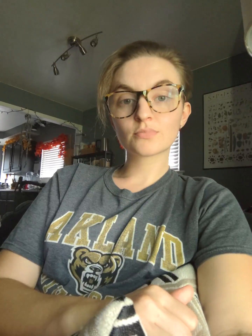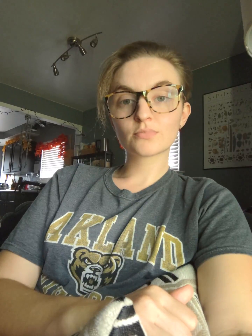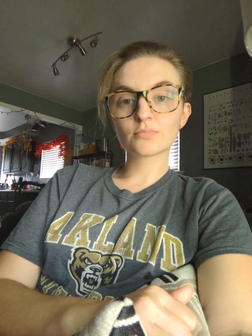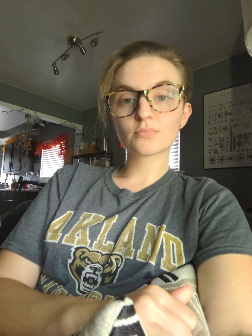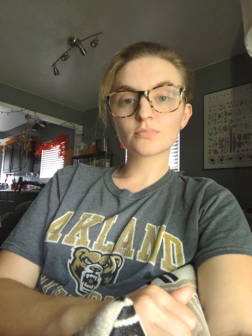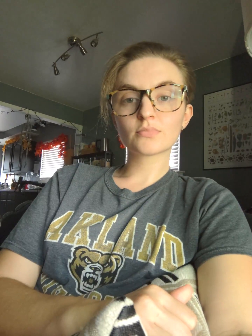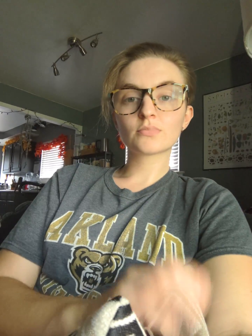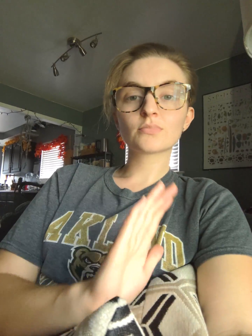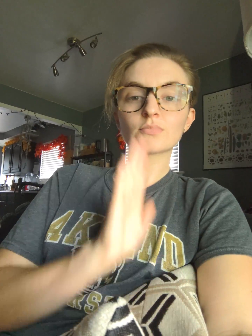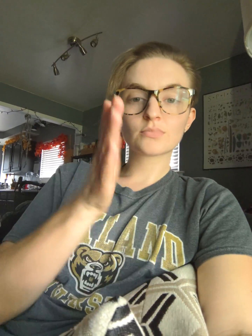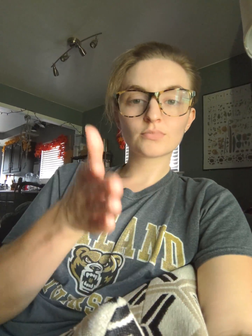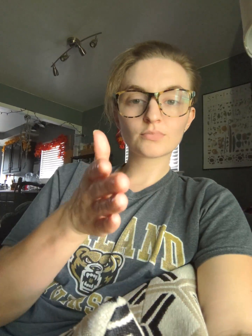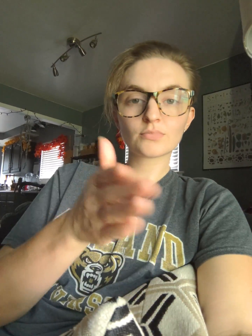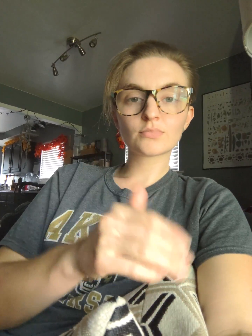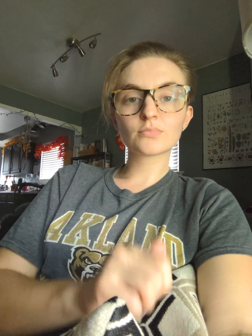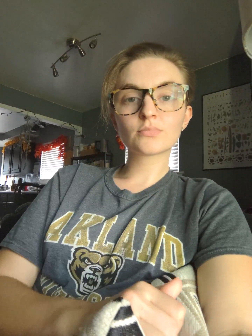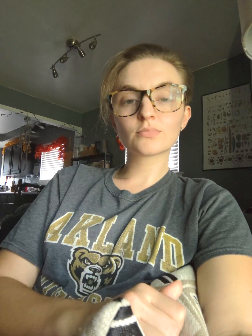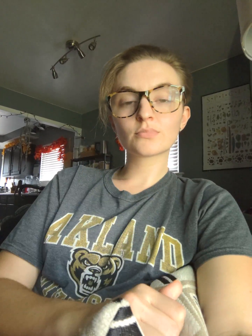over